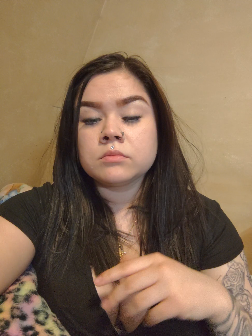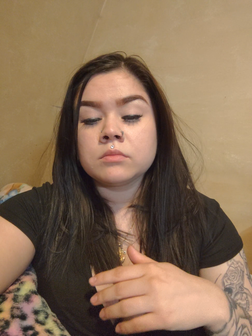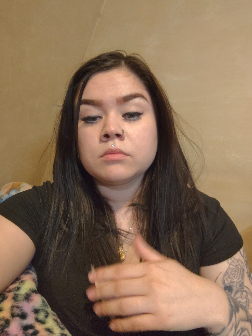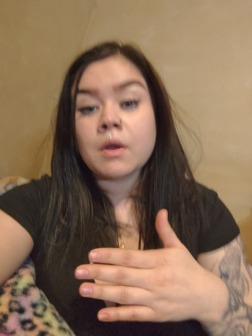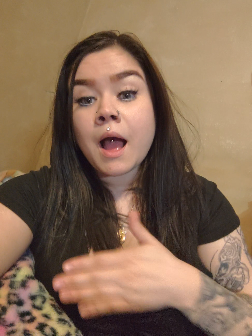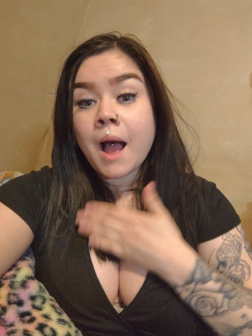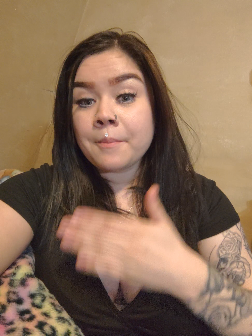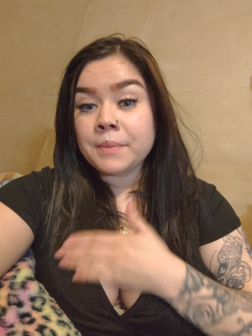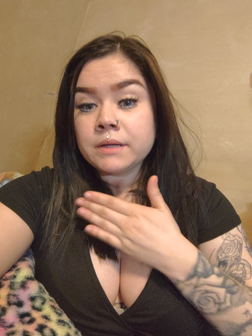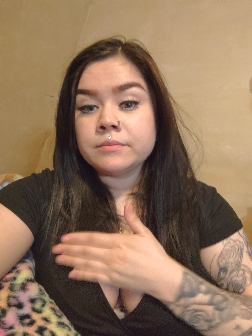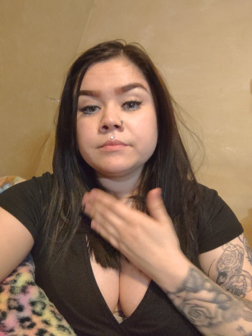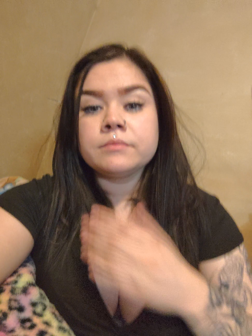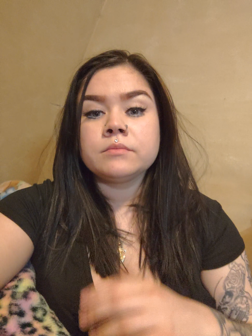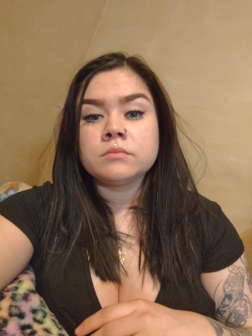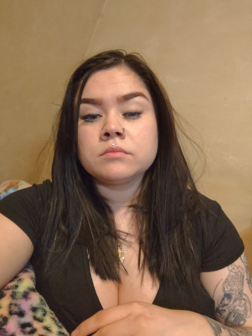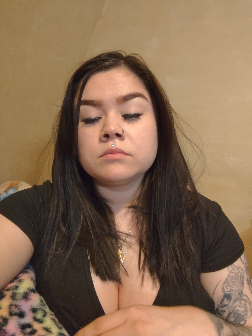happy